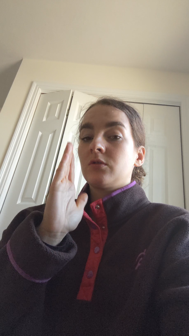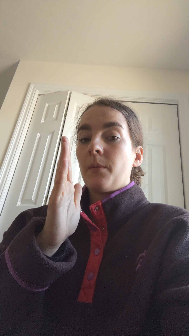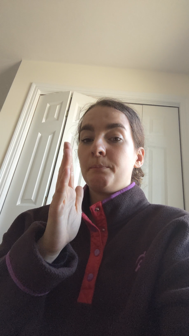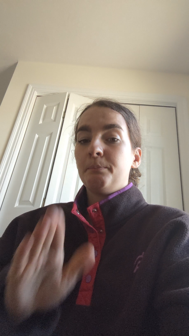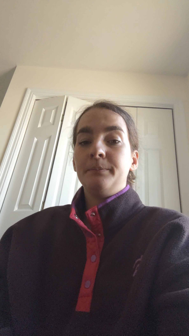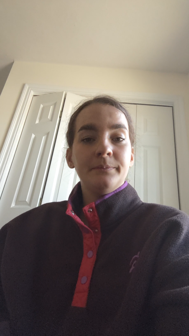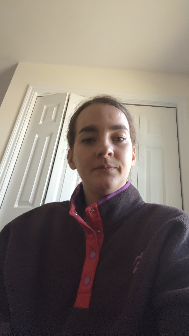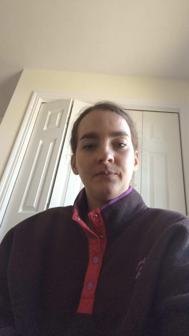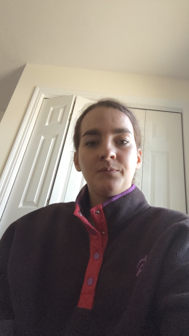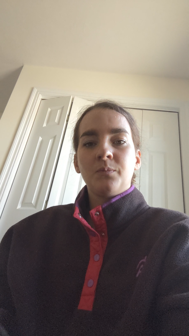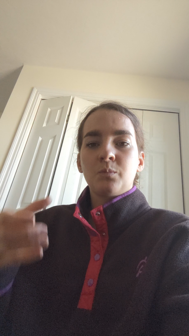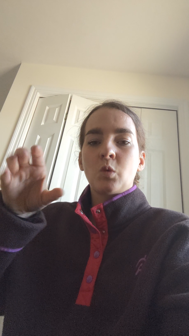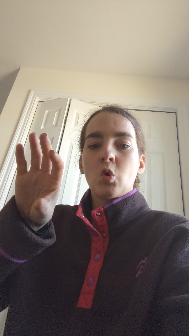pour